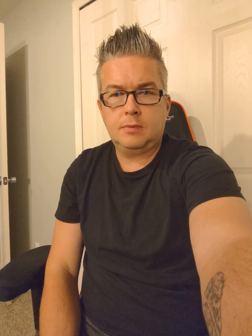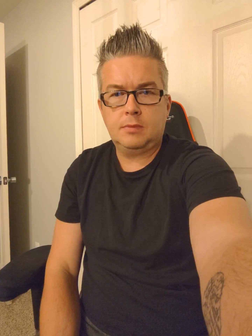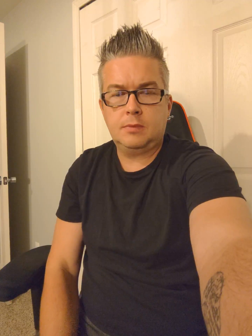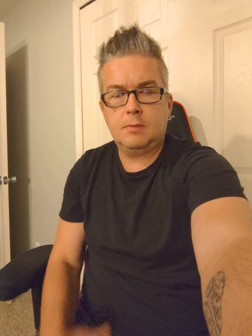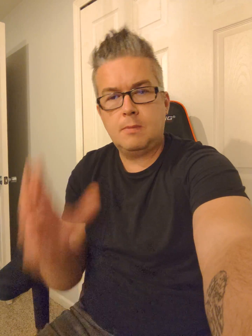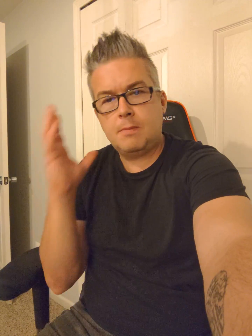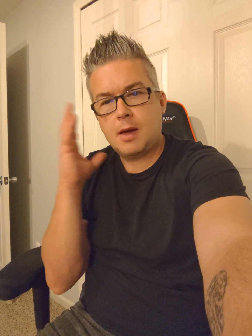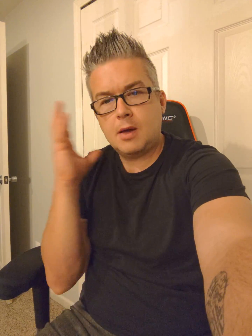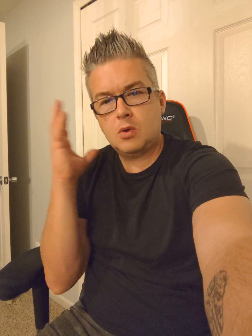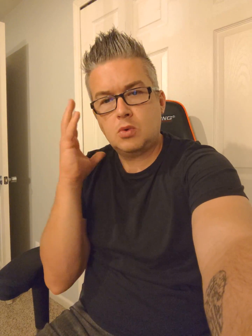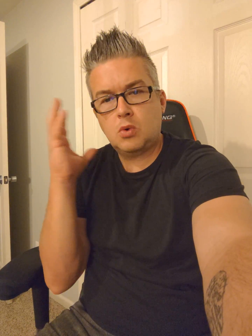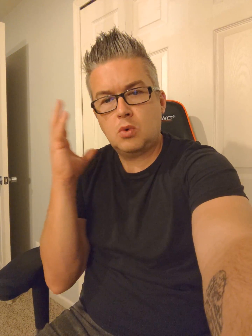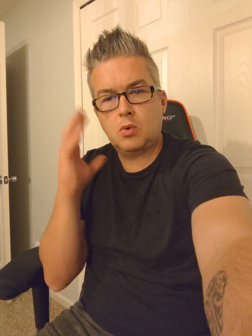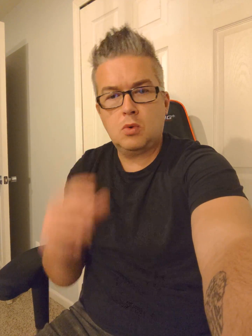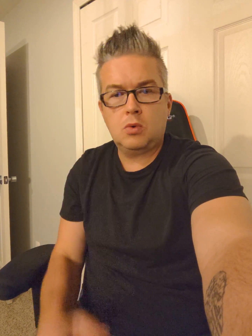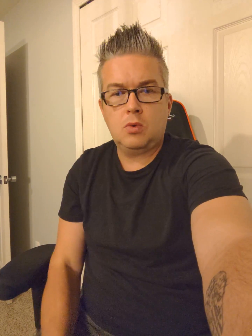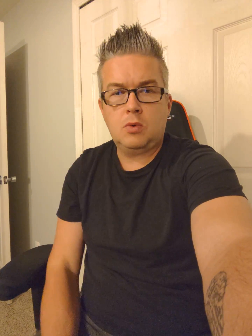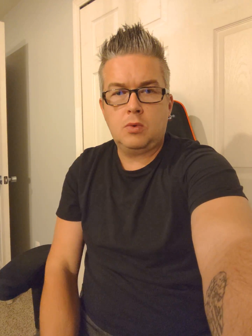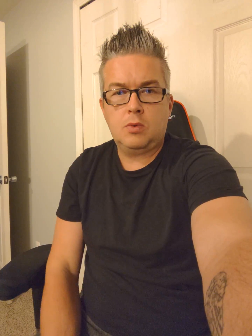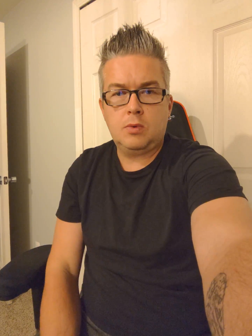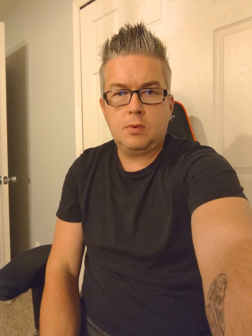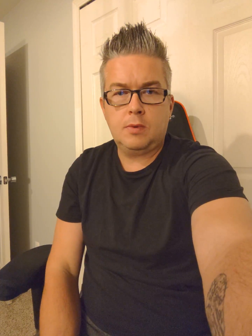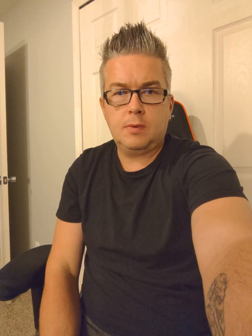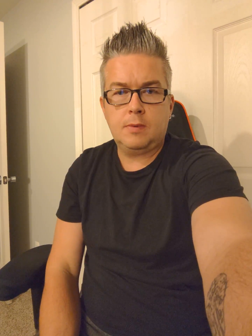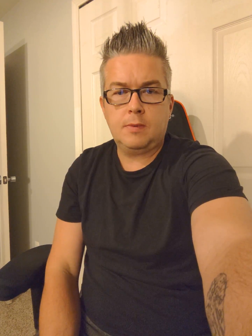pillow